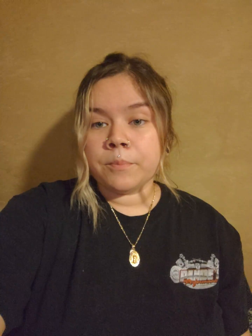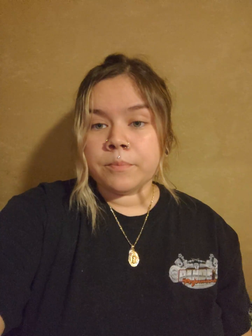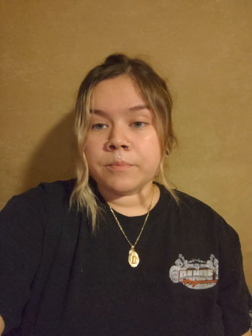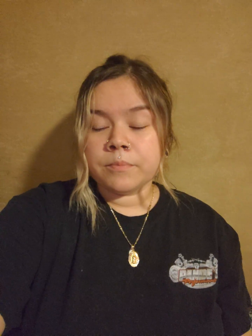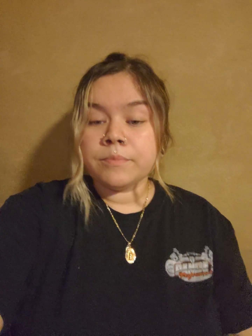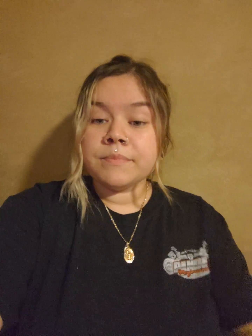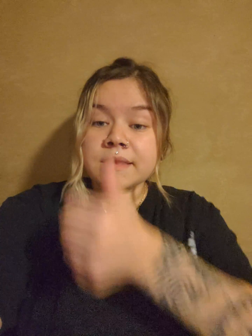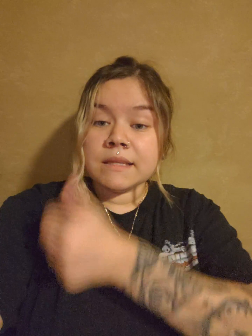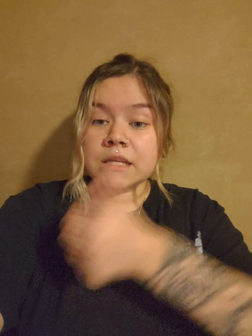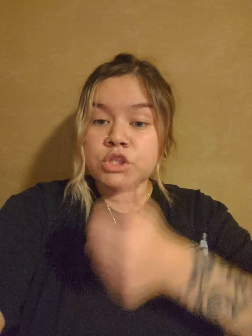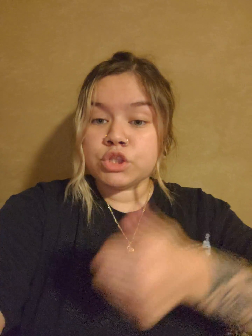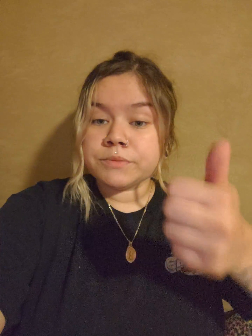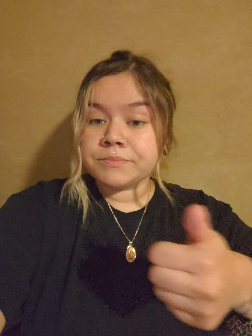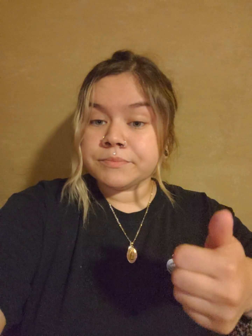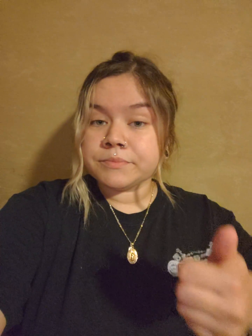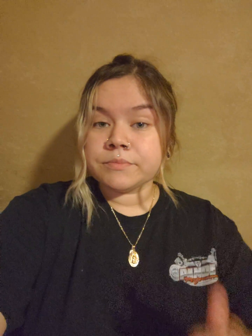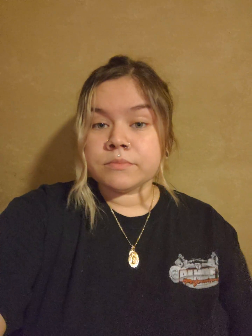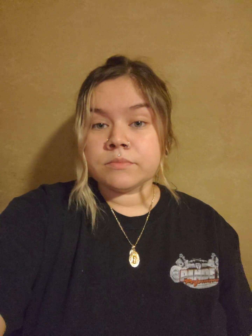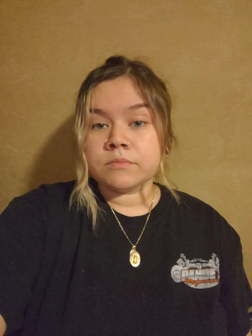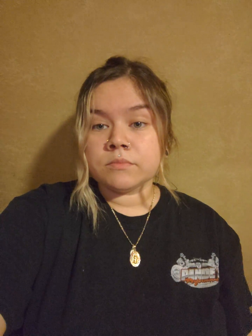each